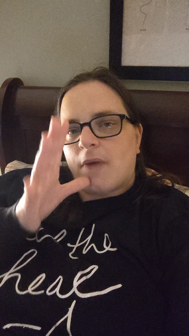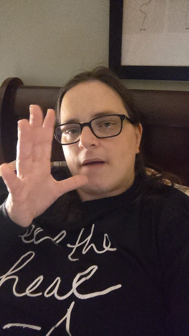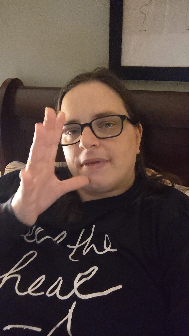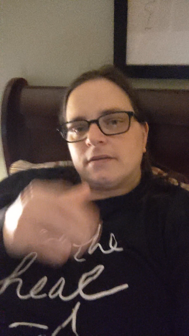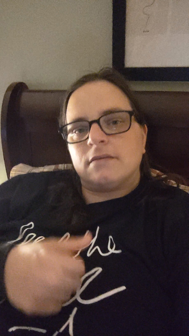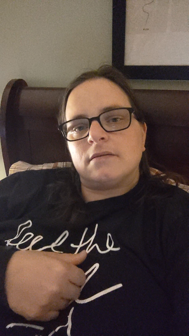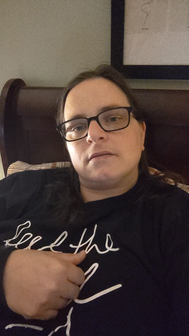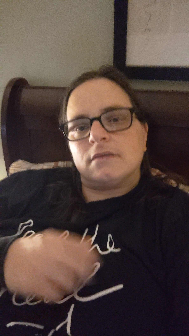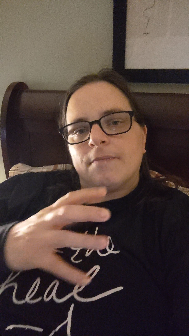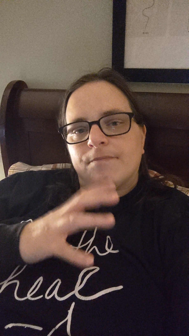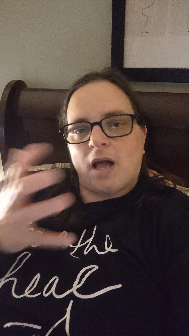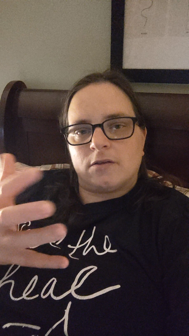much